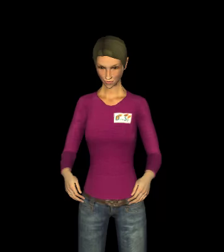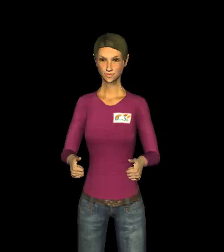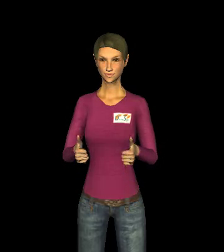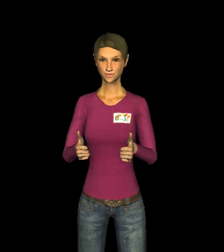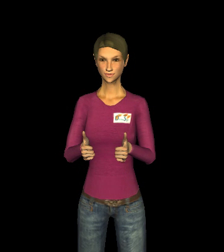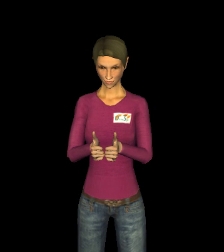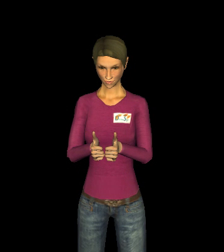مع